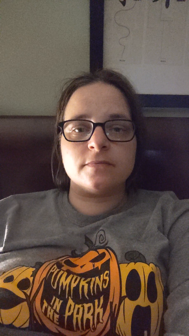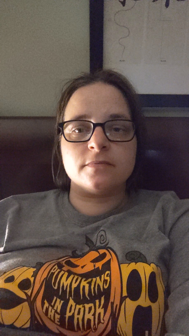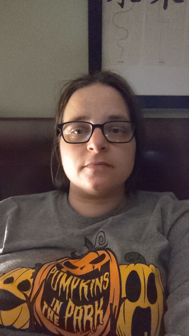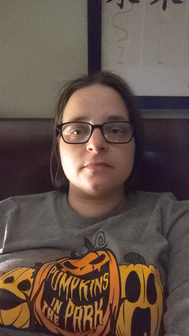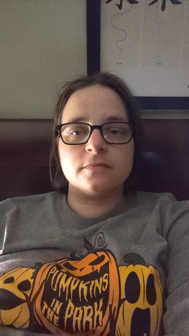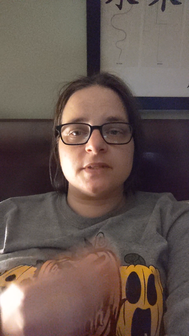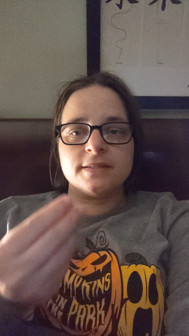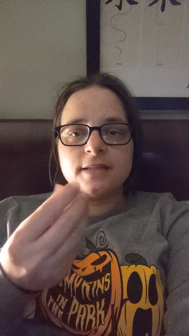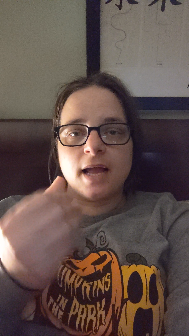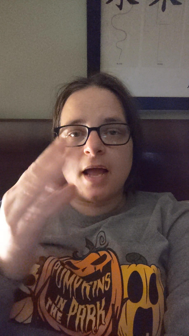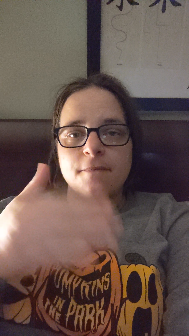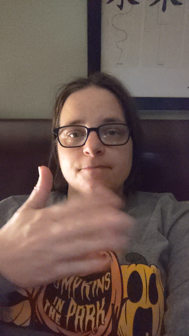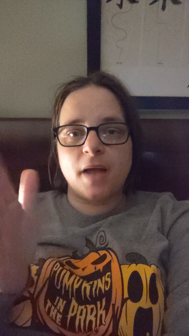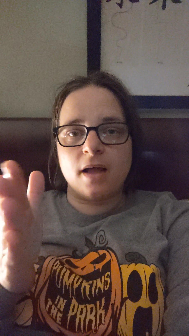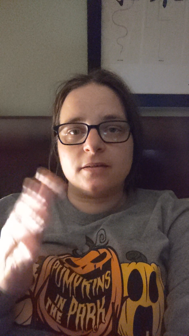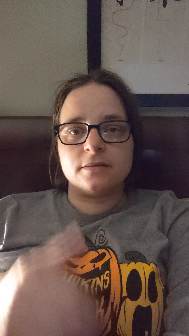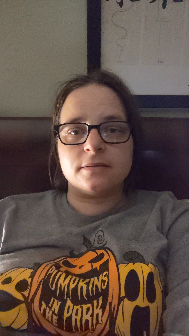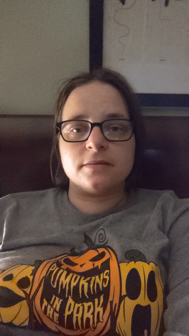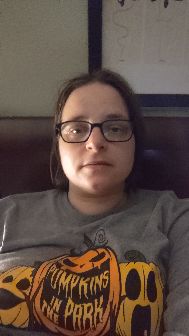sandbox